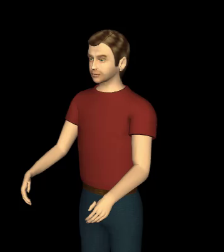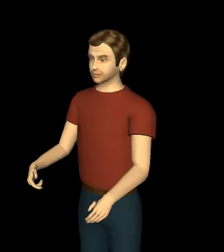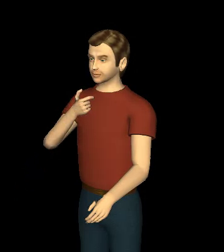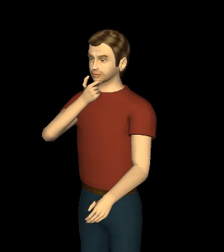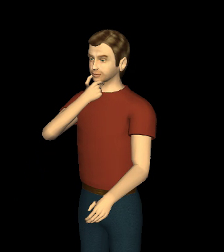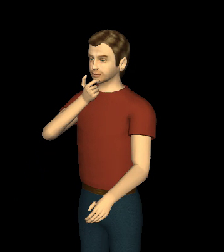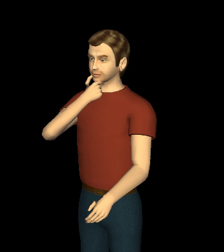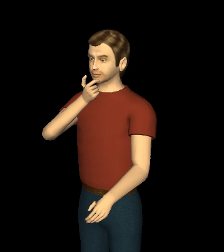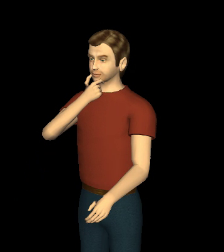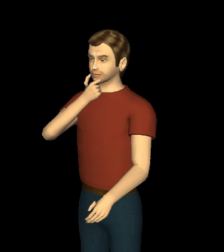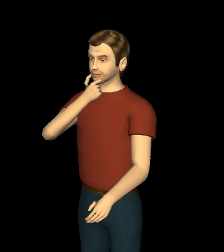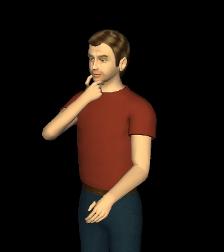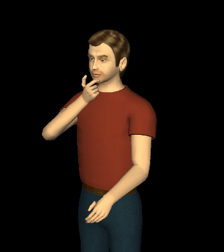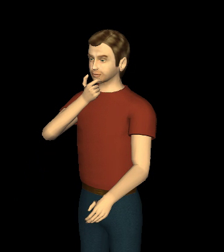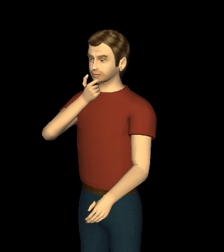إنجليترا